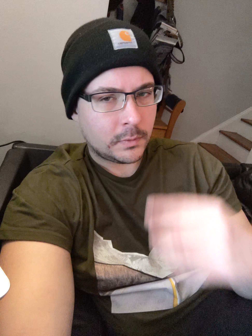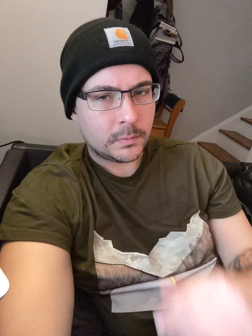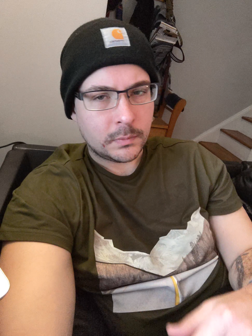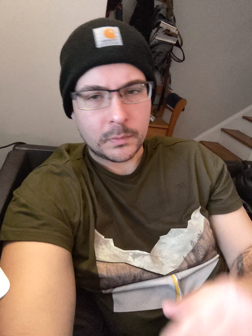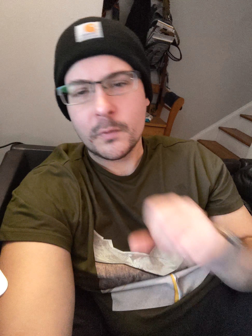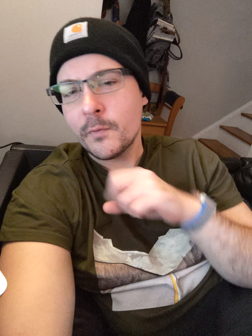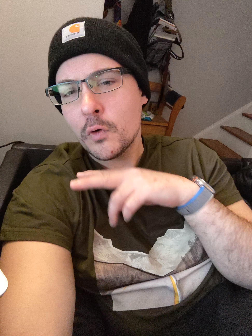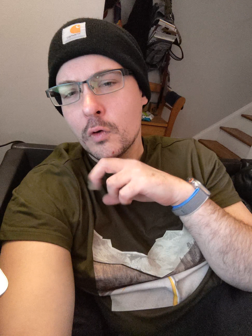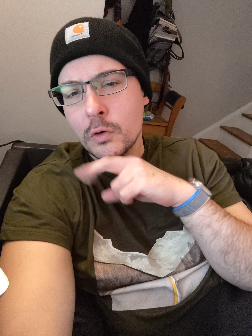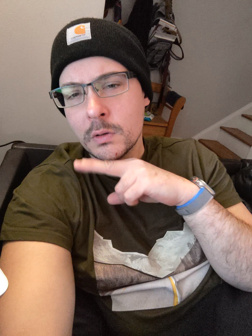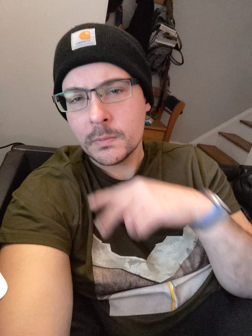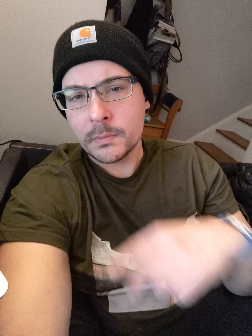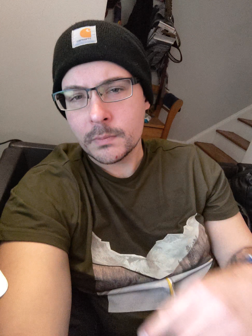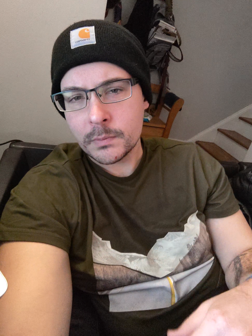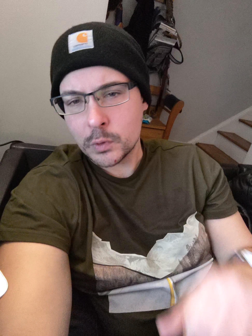frog